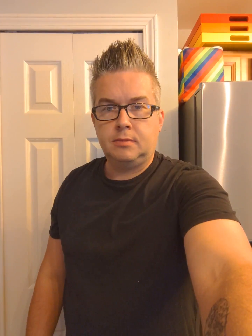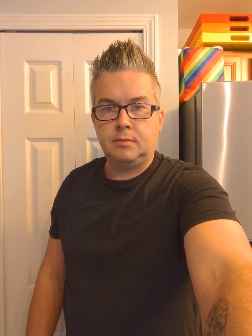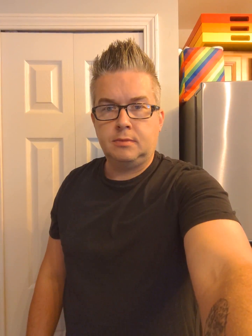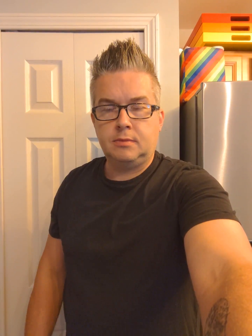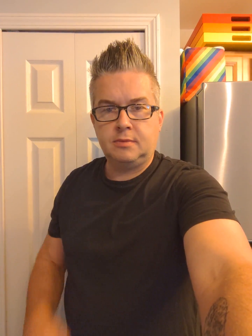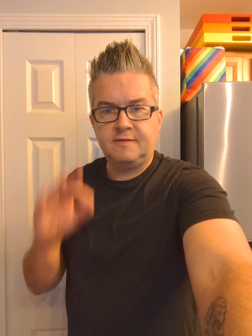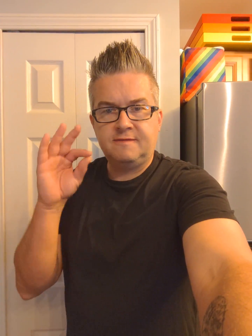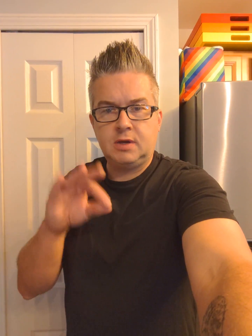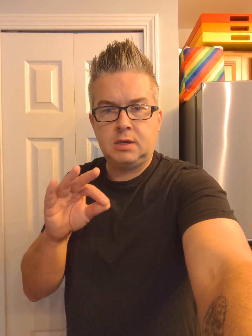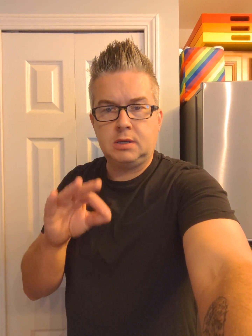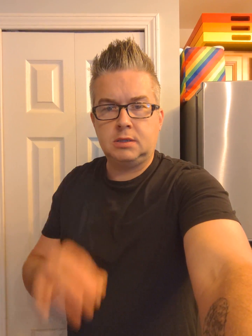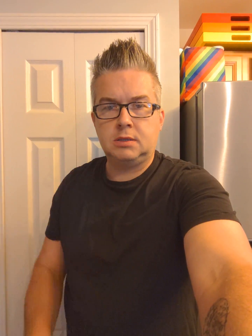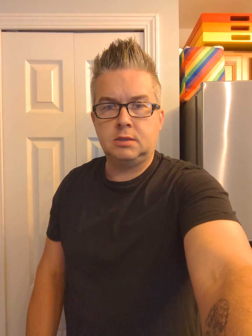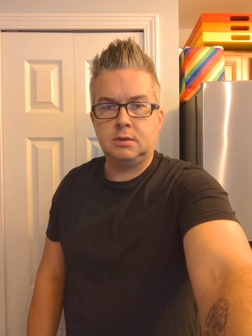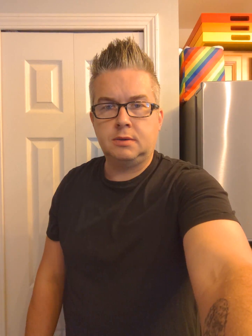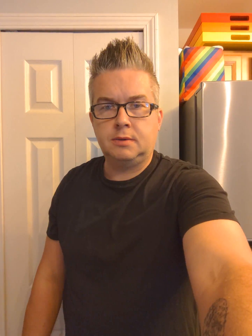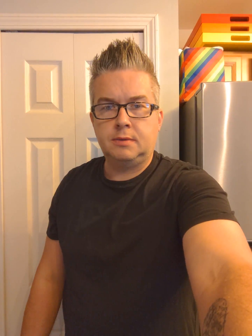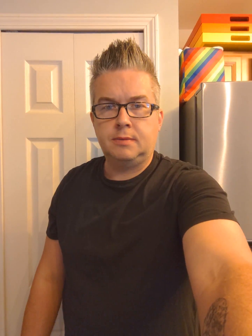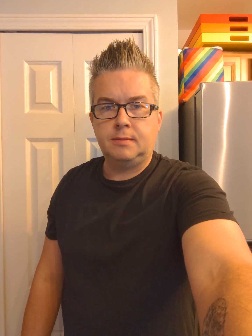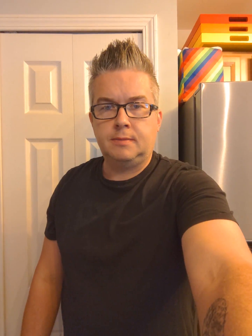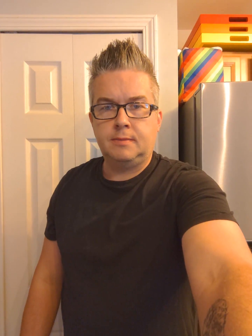fit